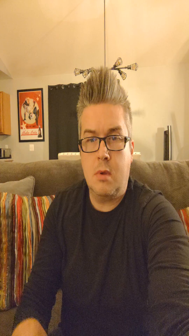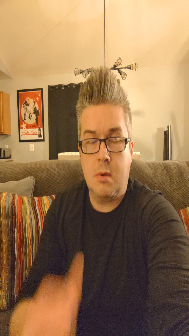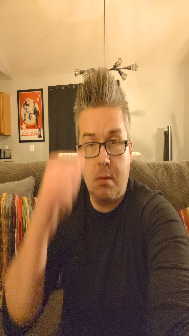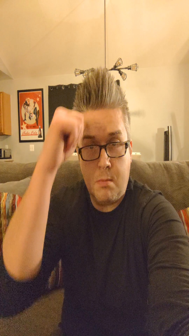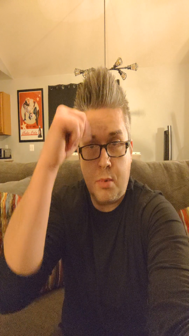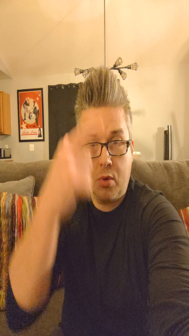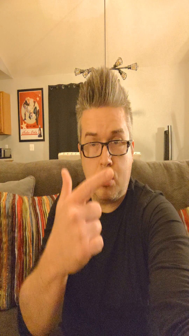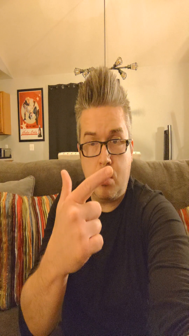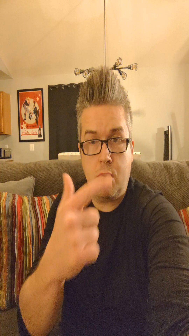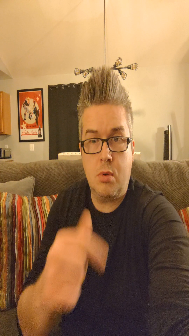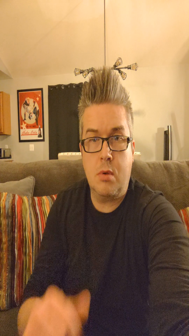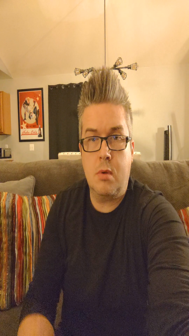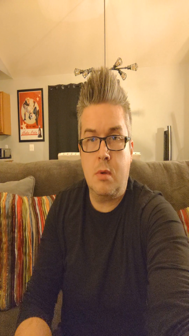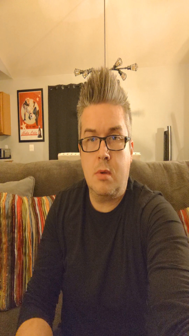brother